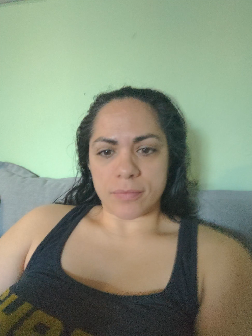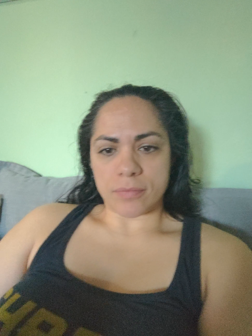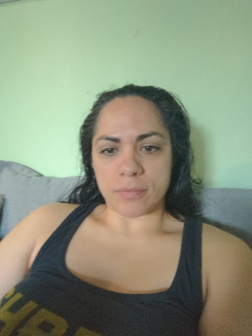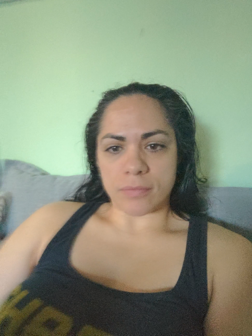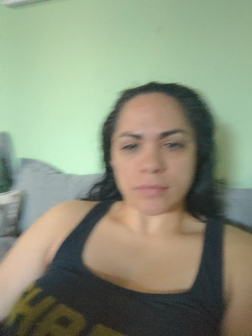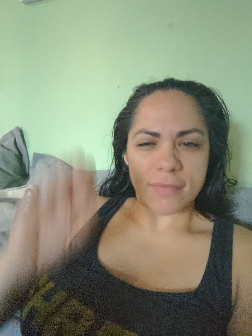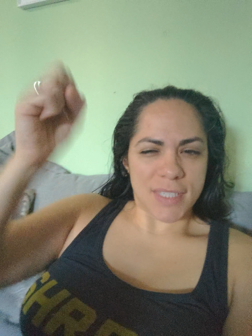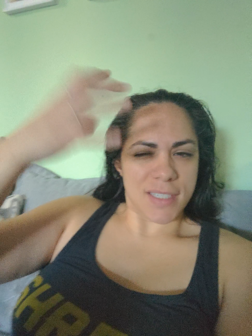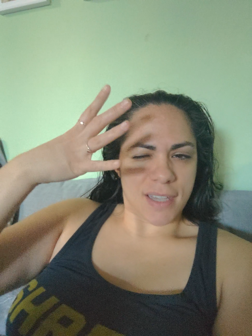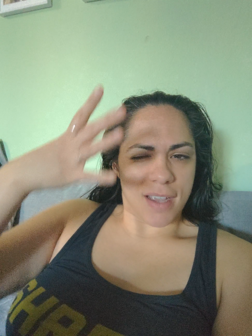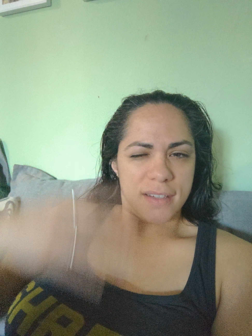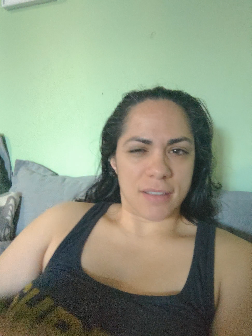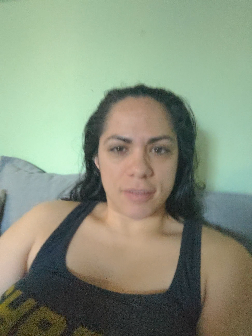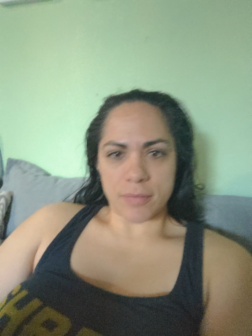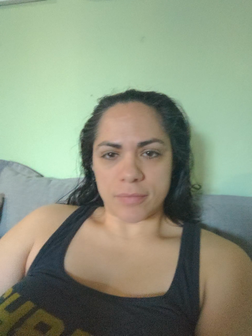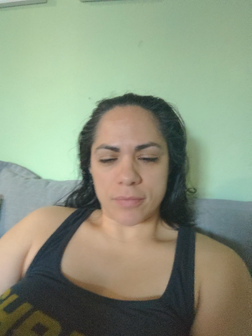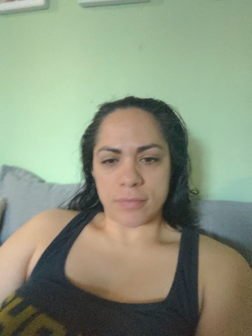sun